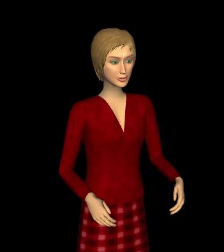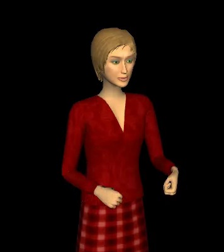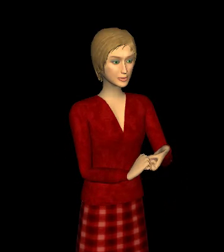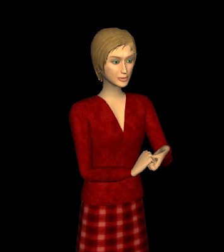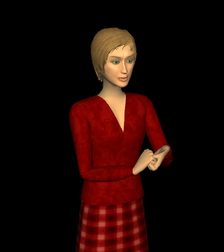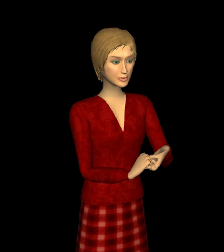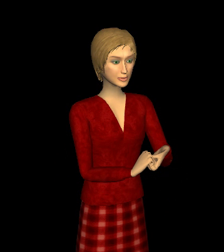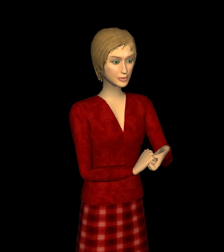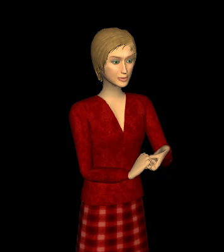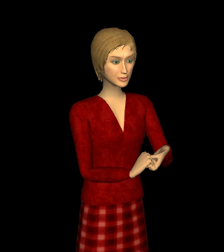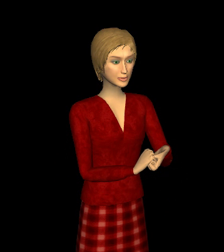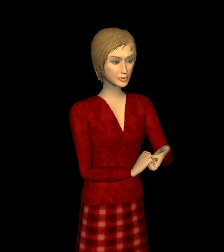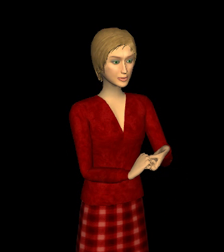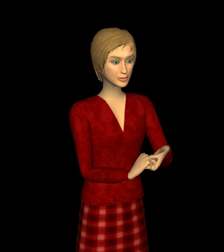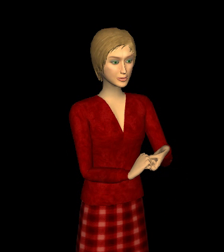يغسل